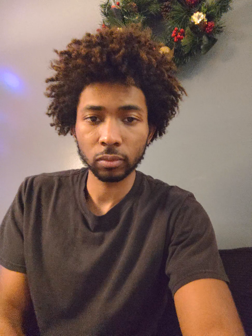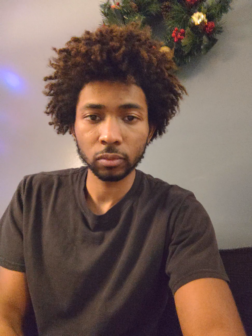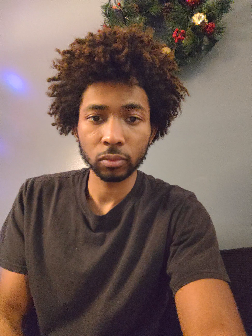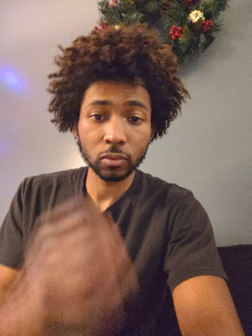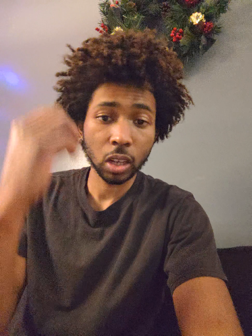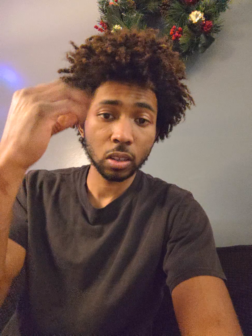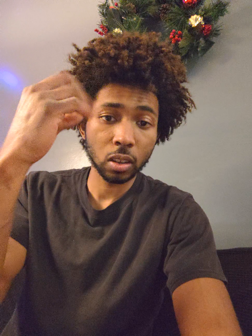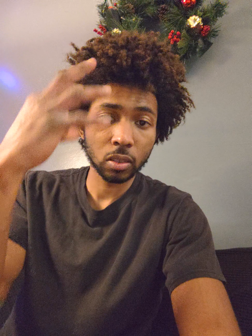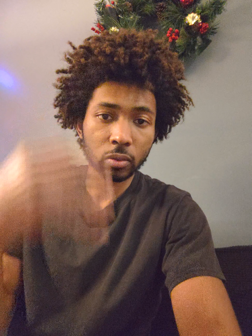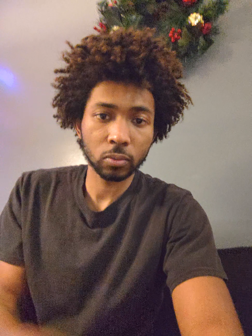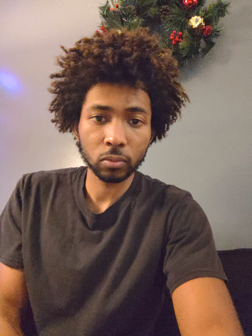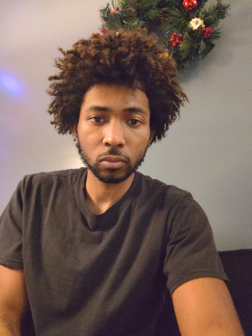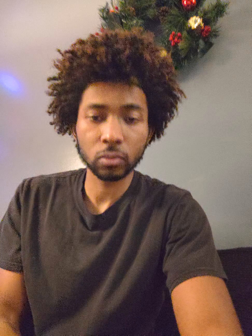shower